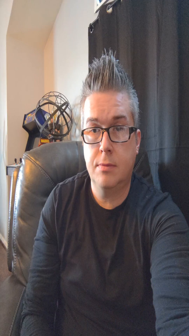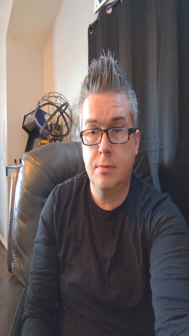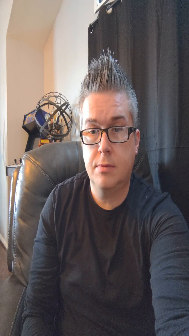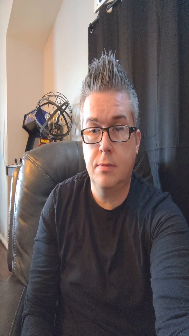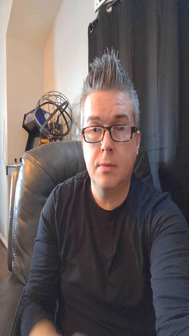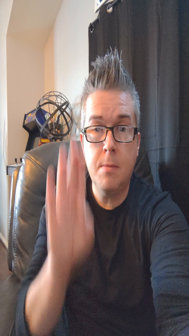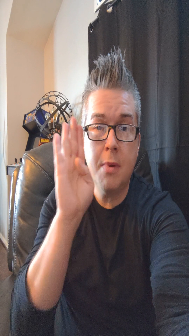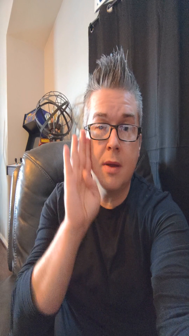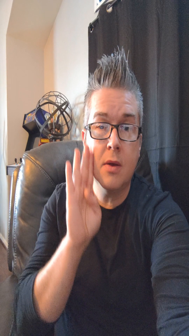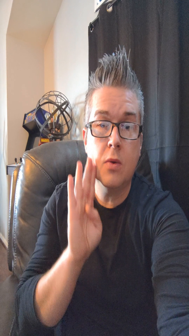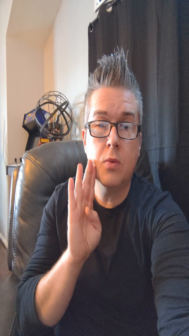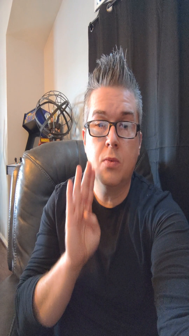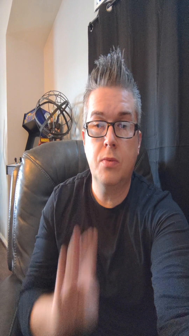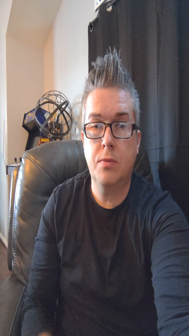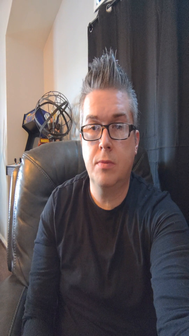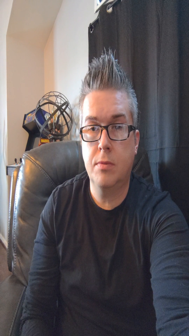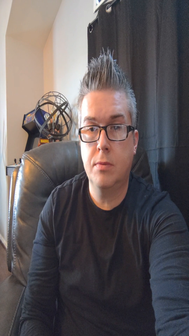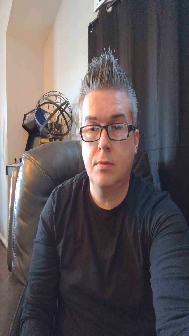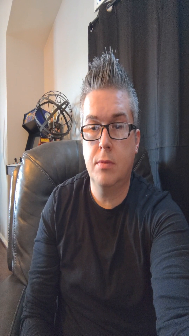brown